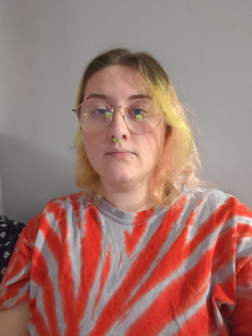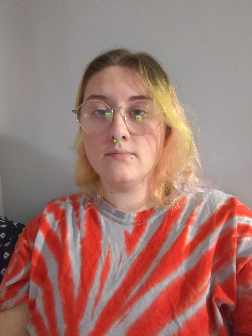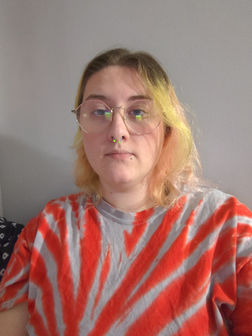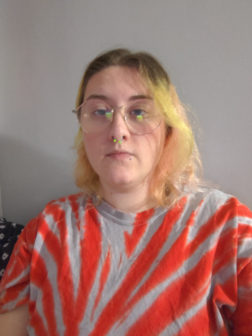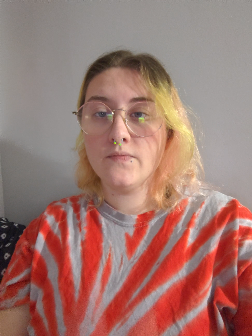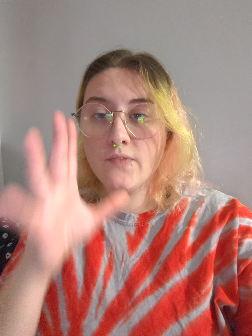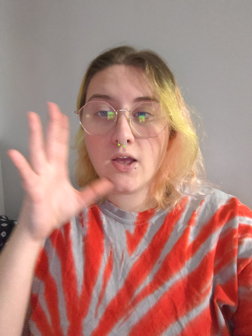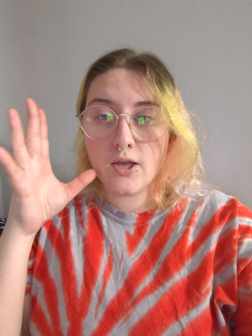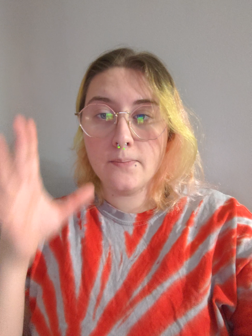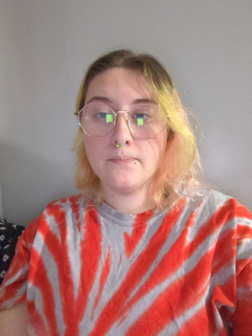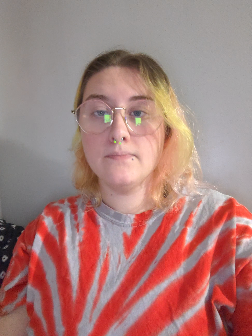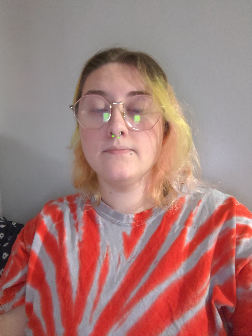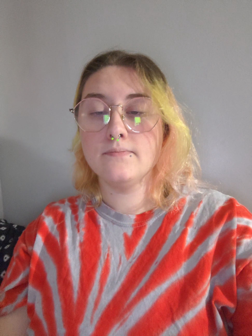farm